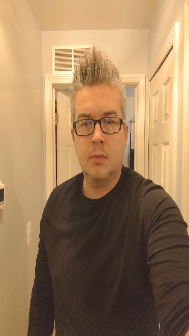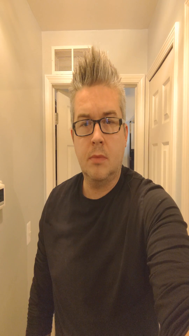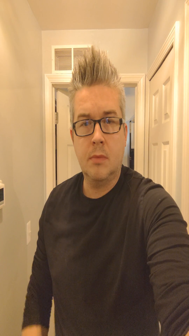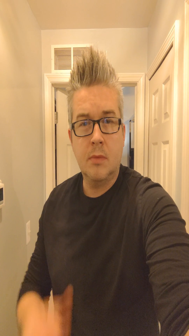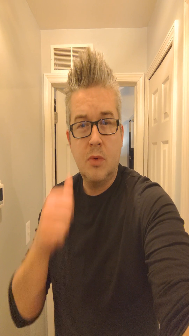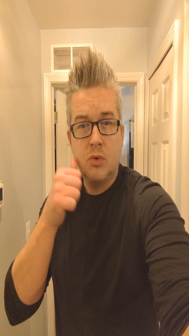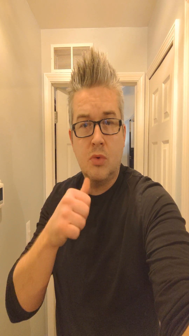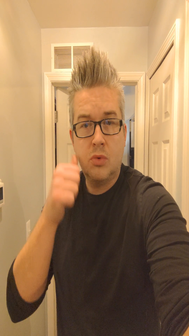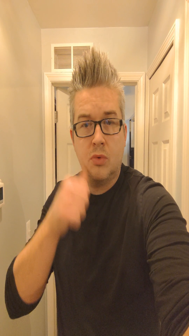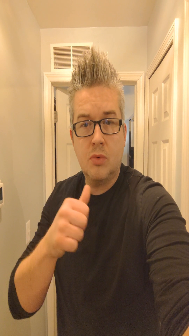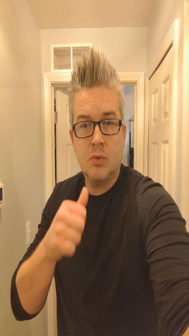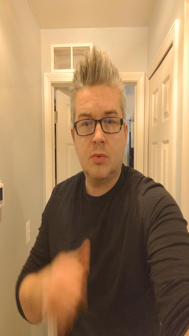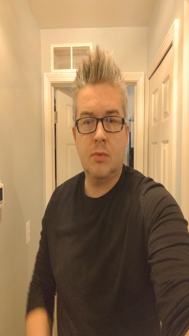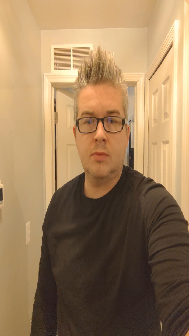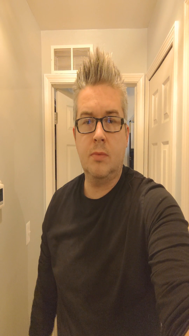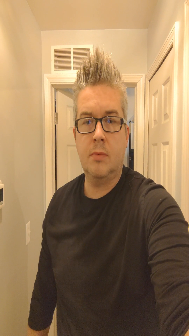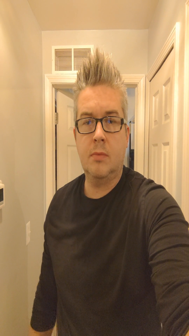girl